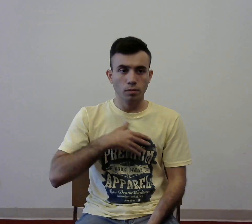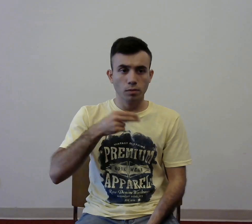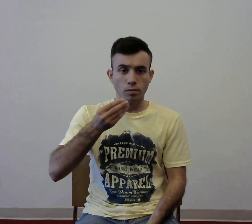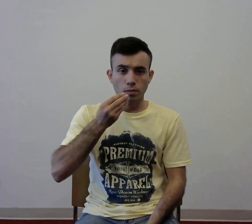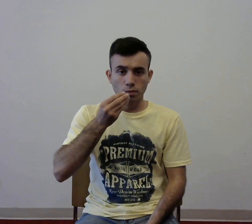yemək